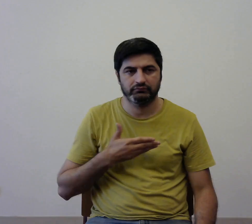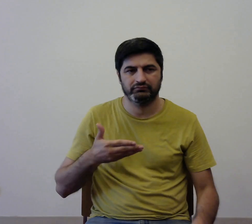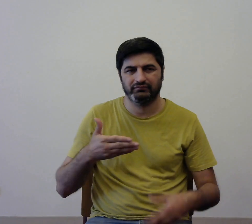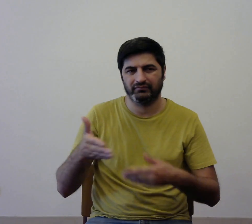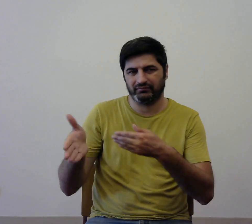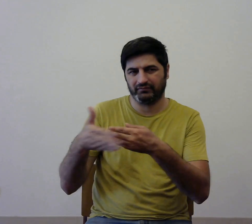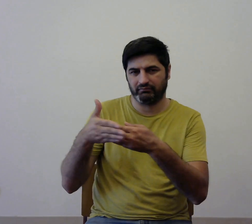qapı